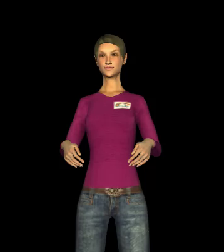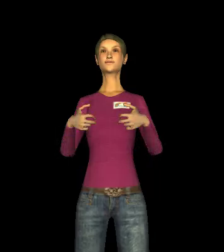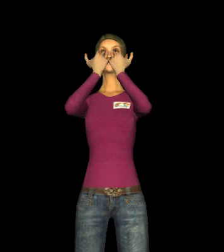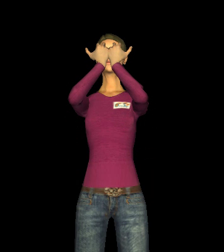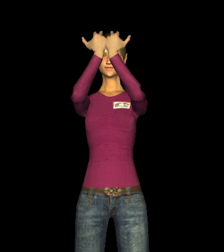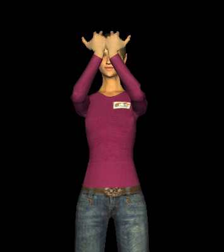معجب